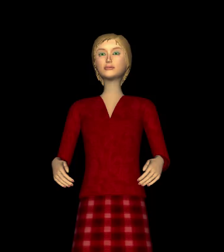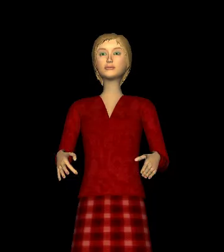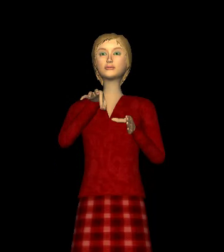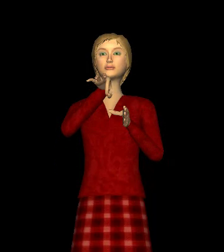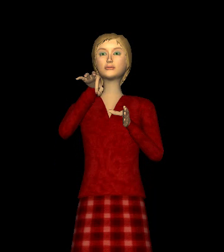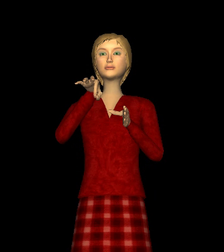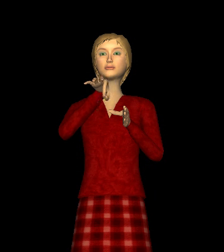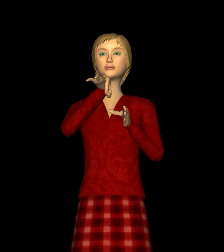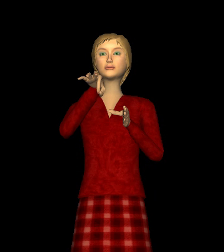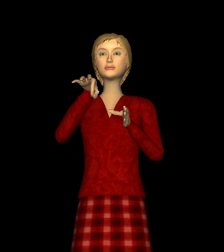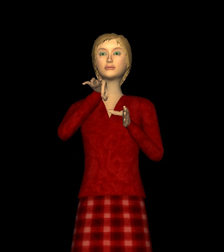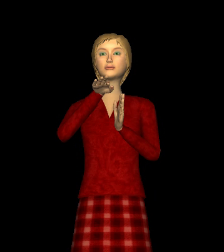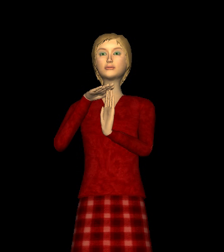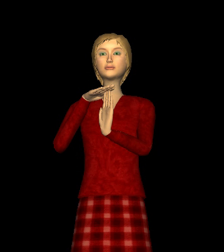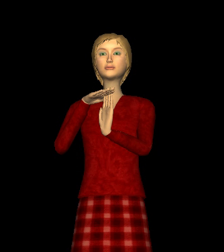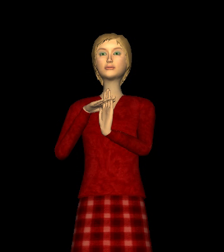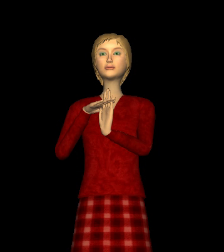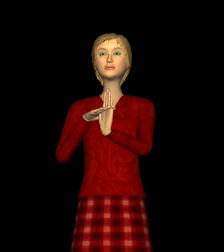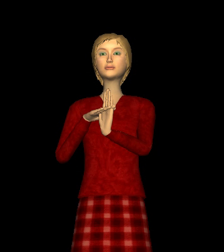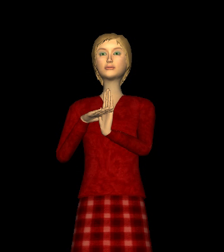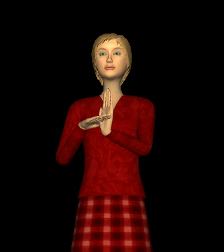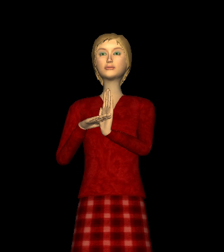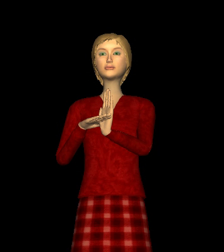وصفة